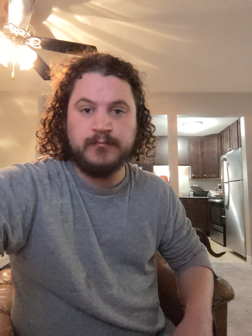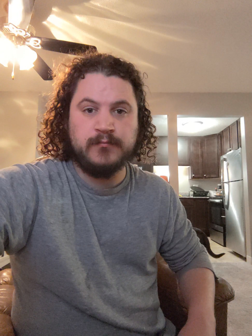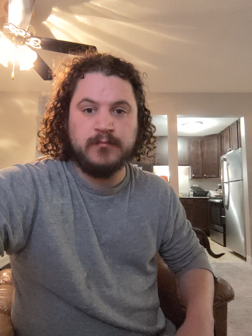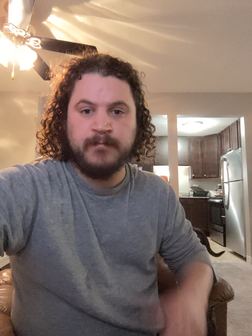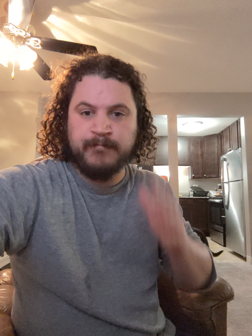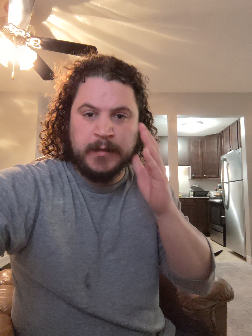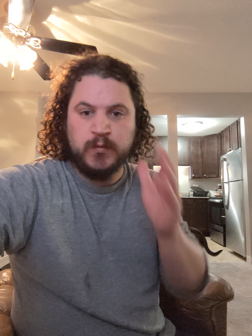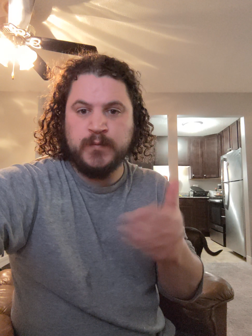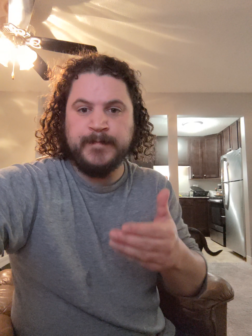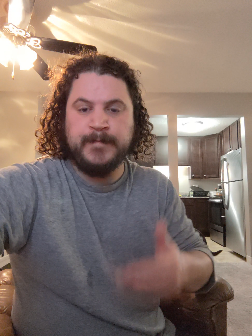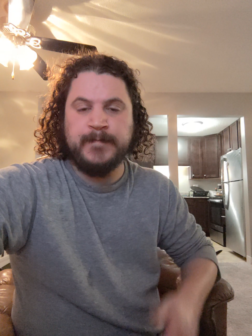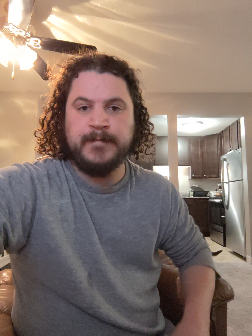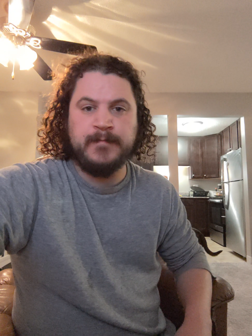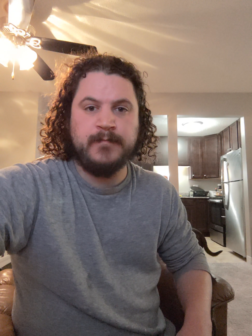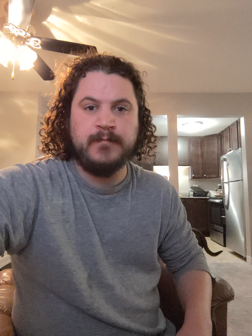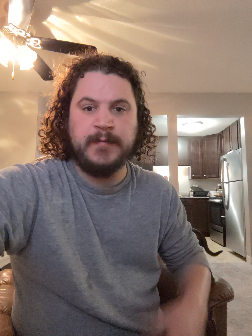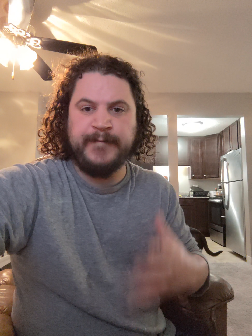bedroom